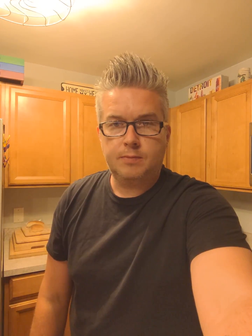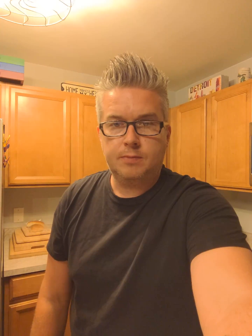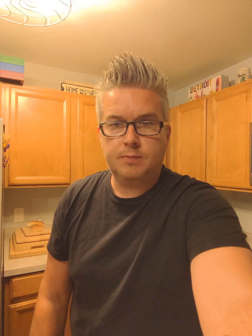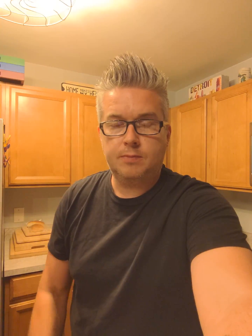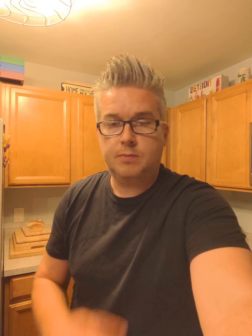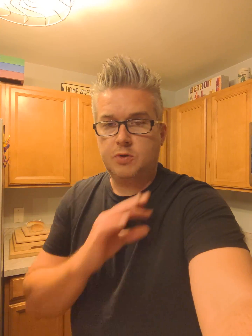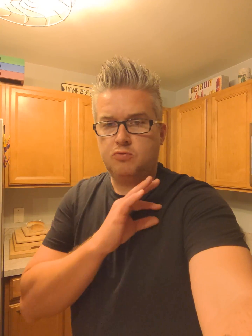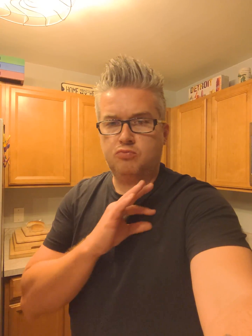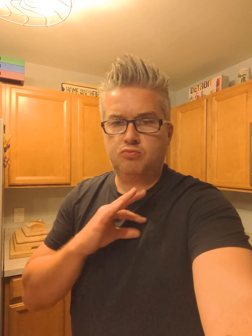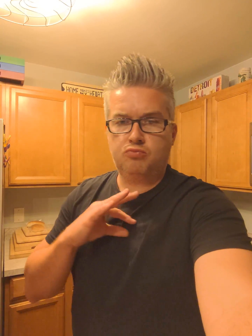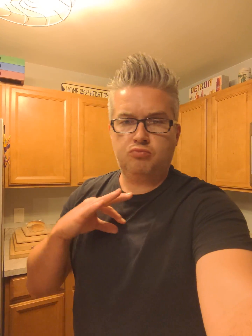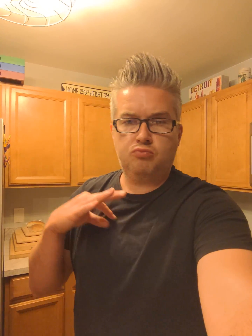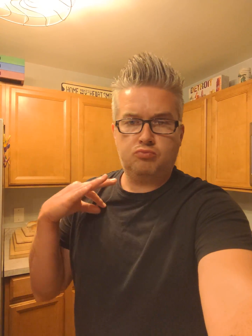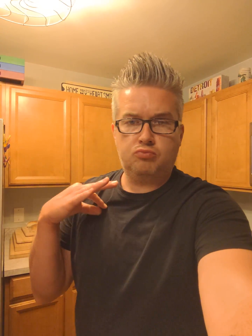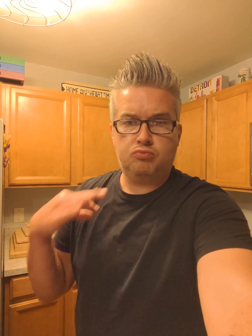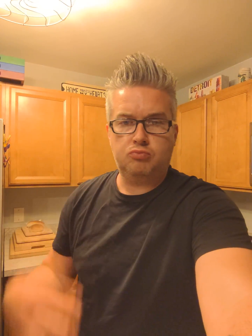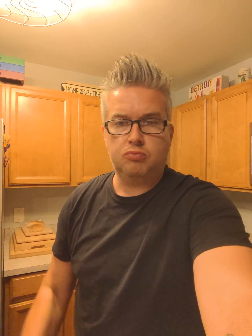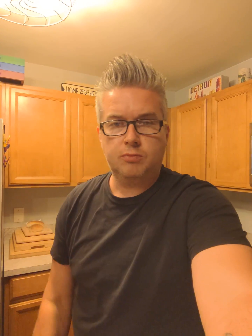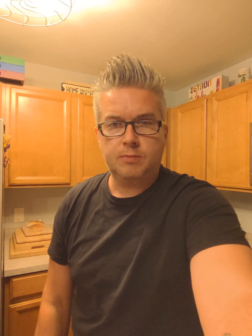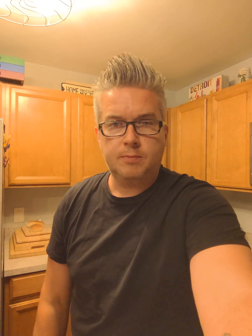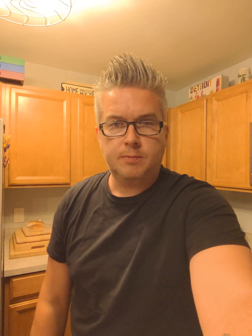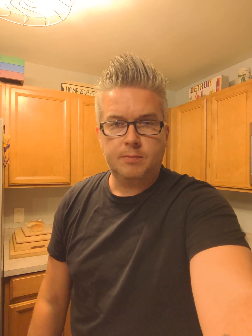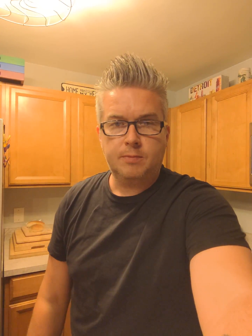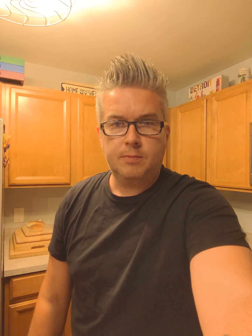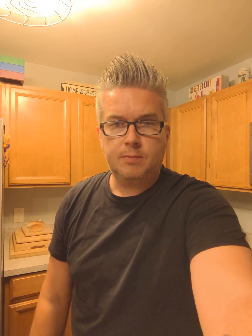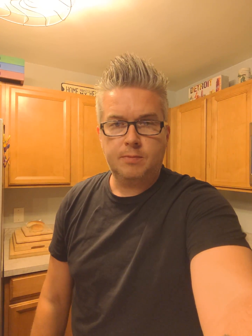beads